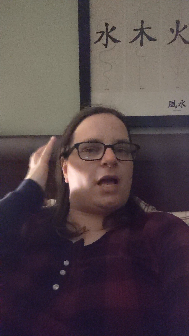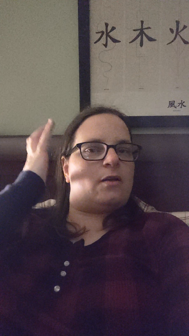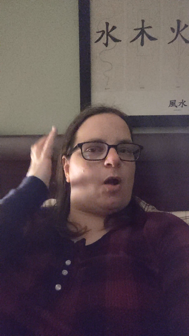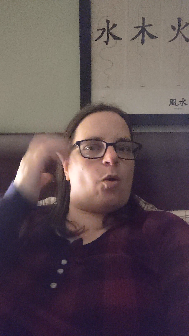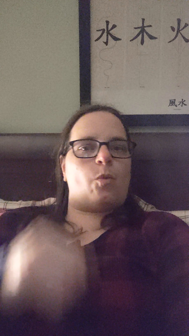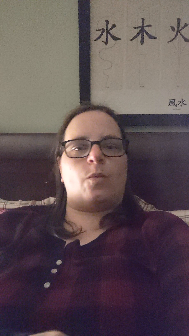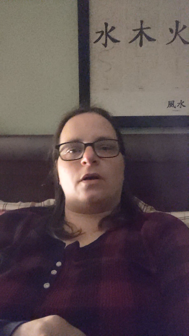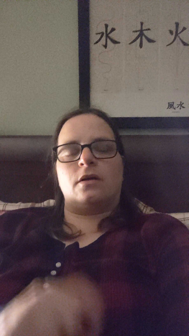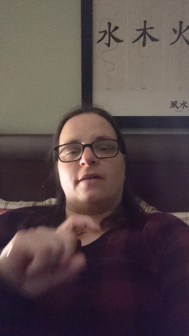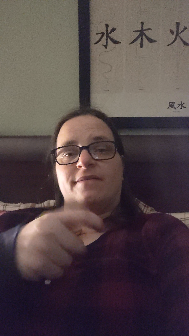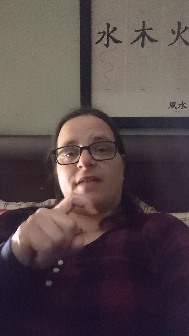friend